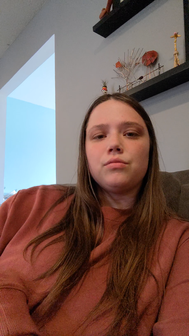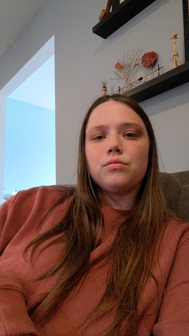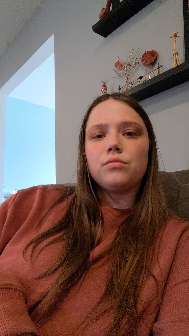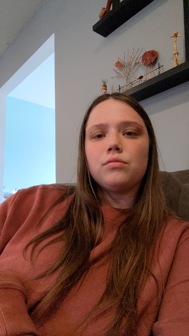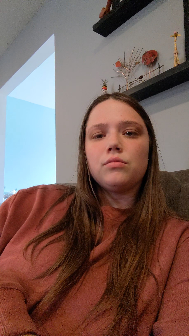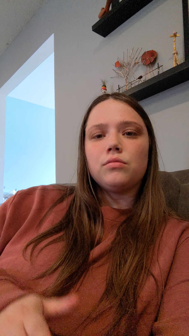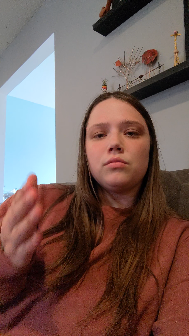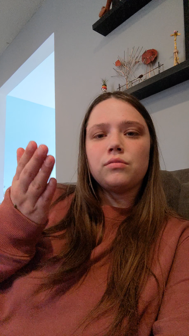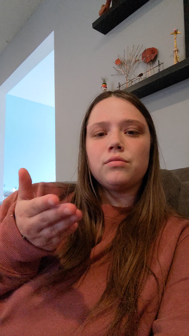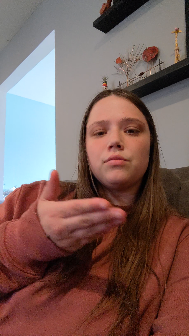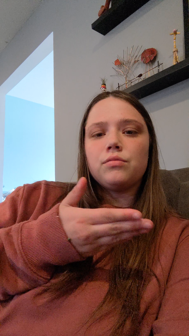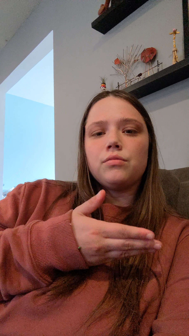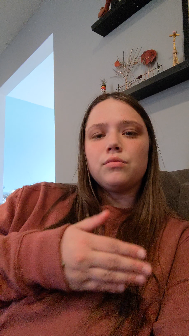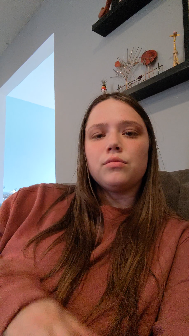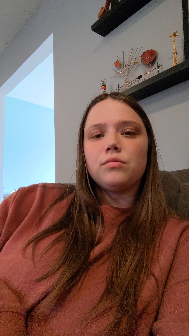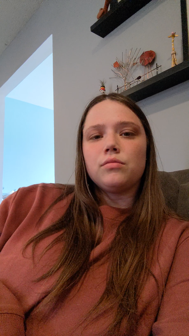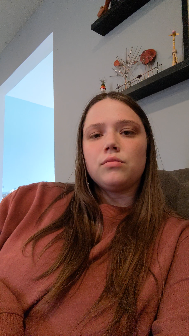carry